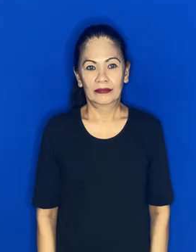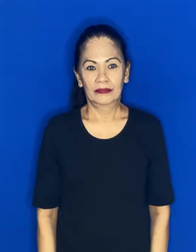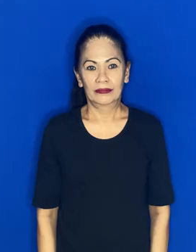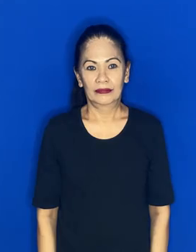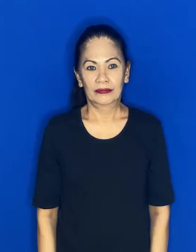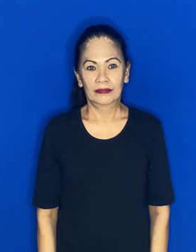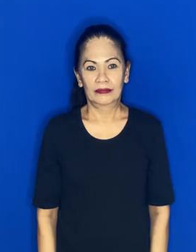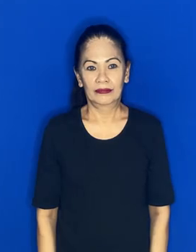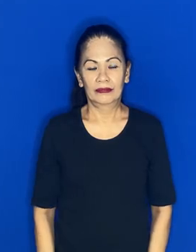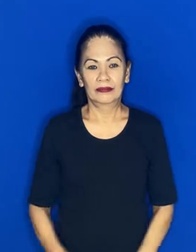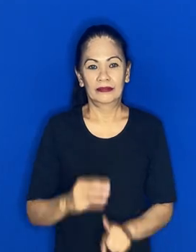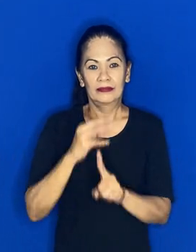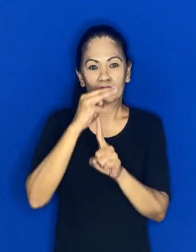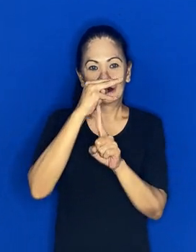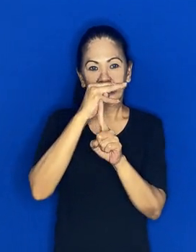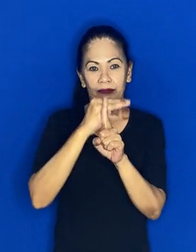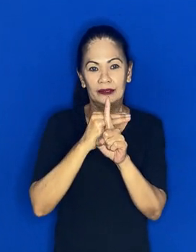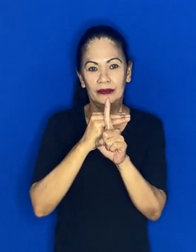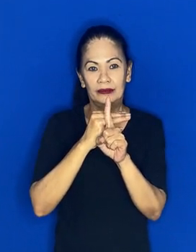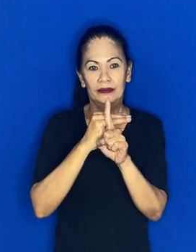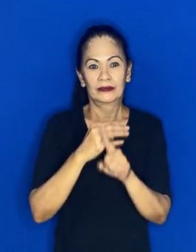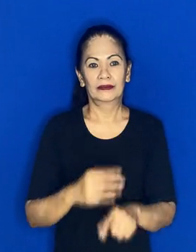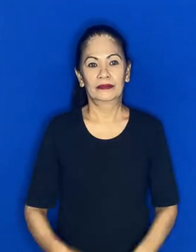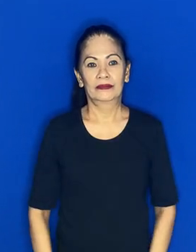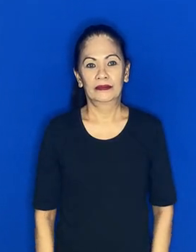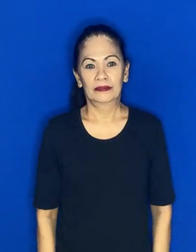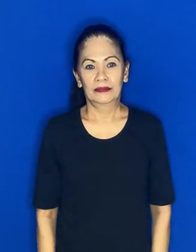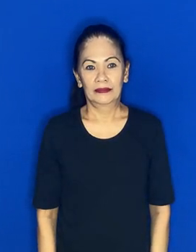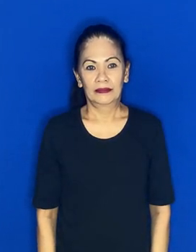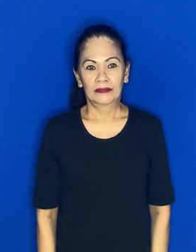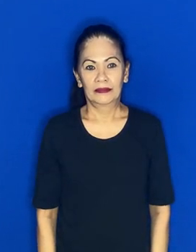march